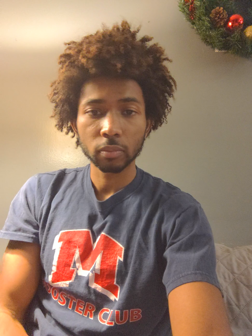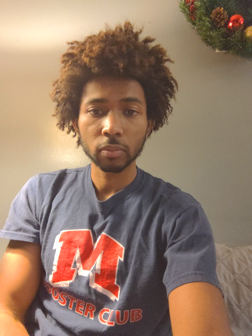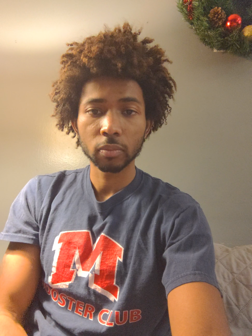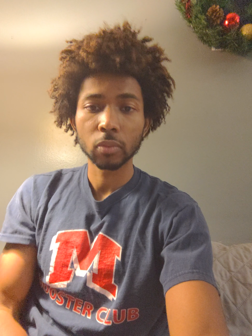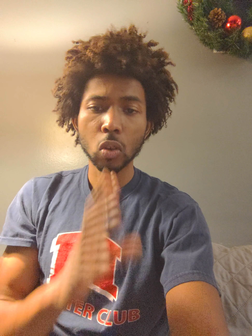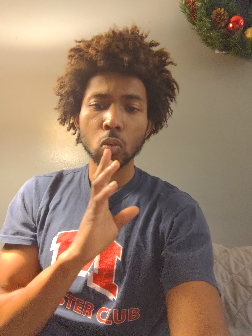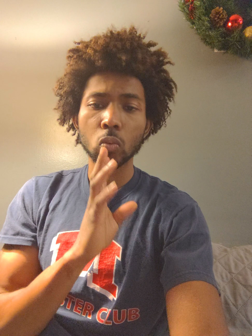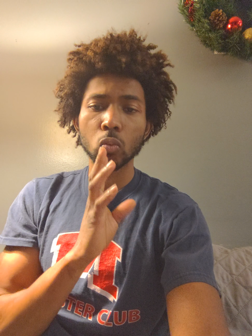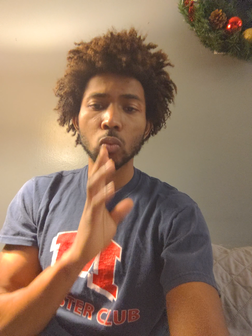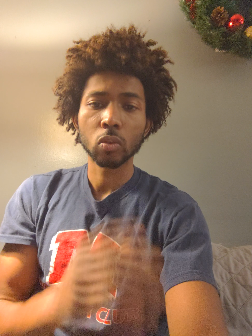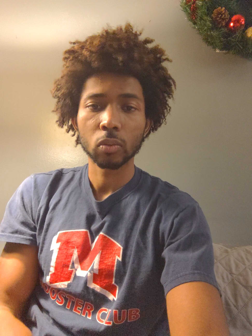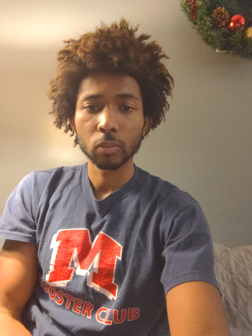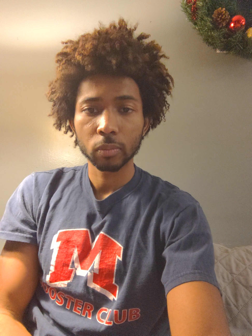talk